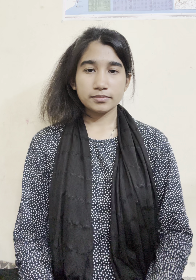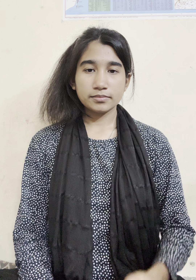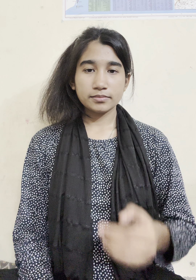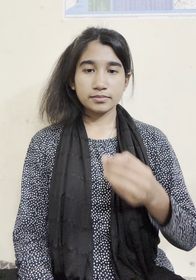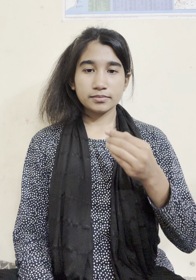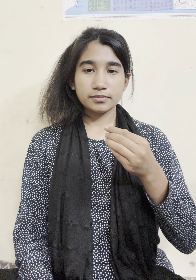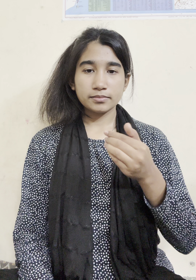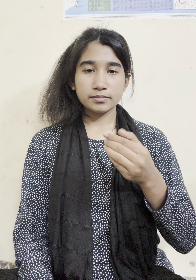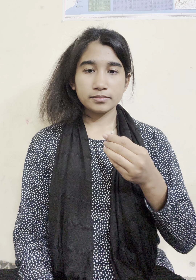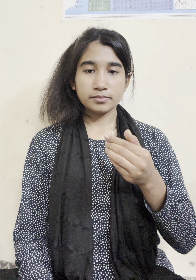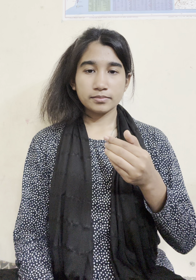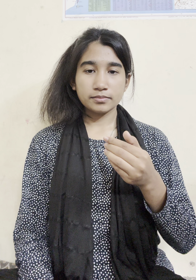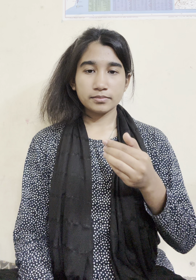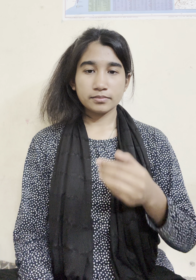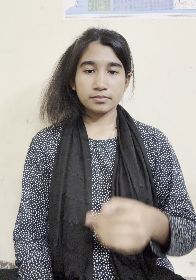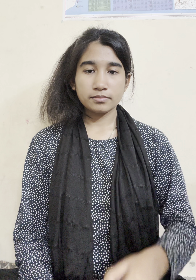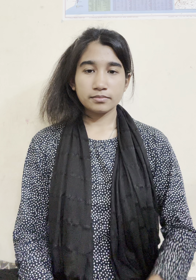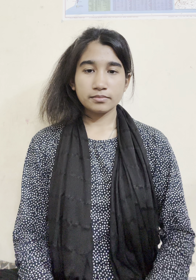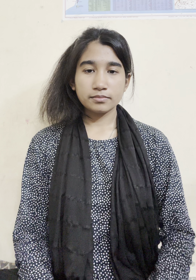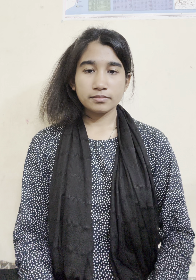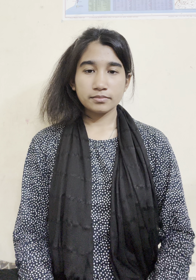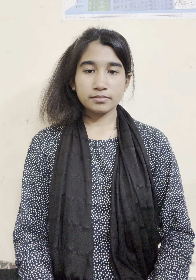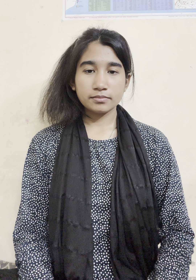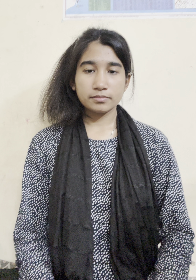টাকা